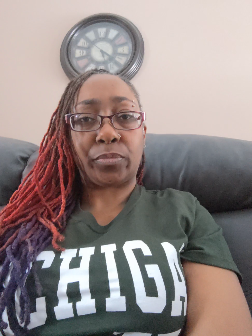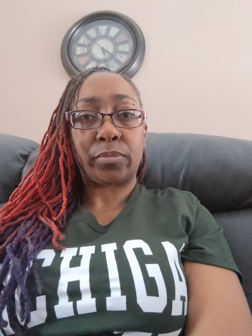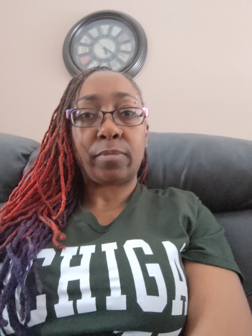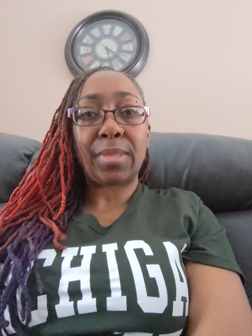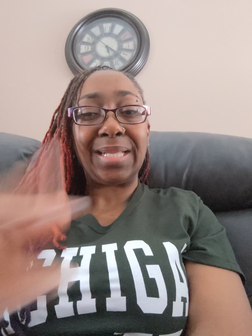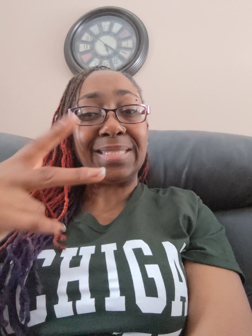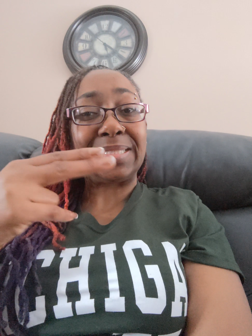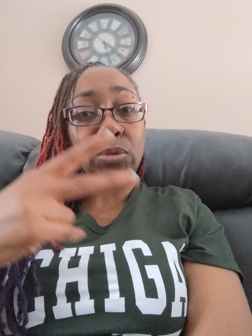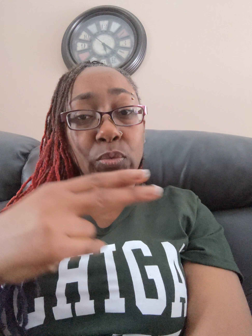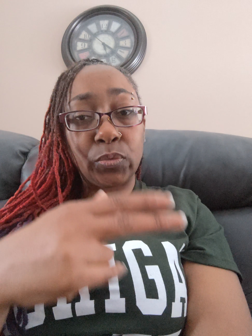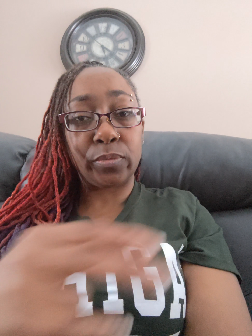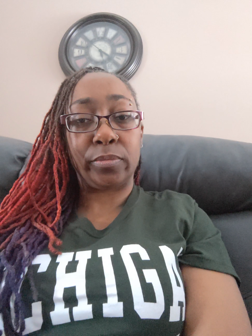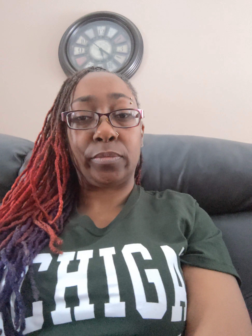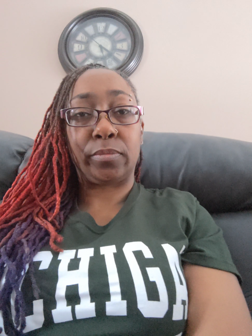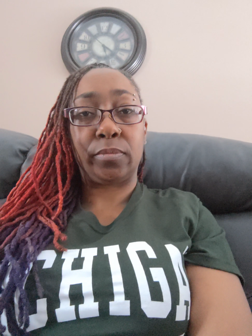scissors